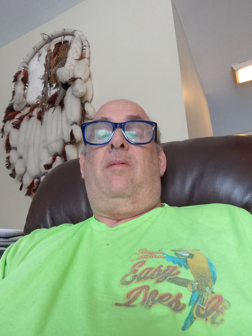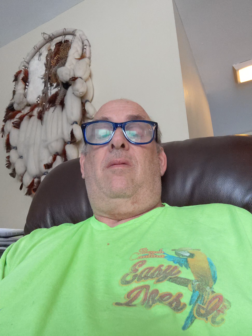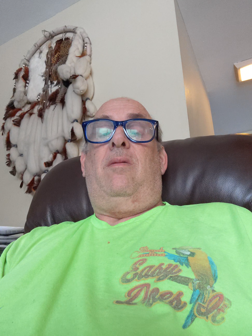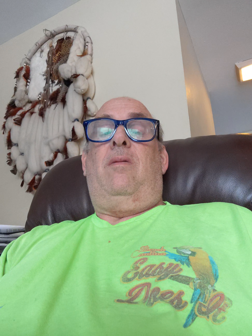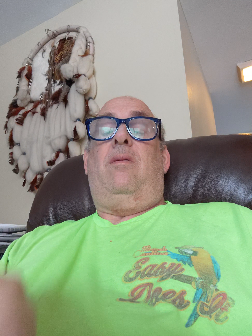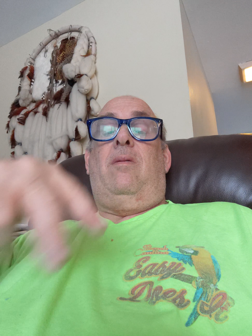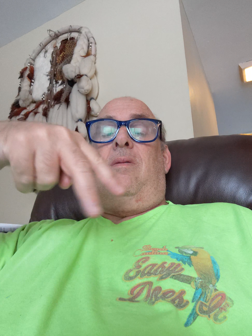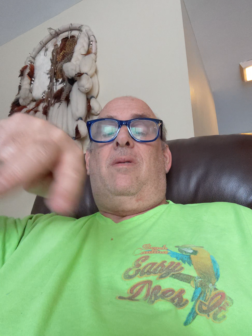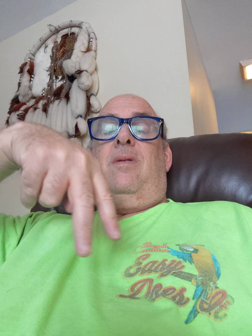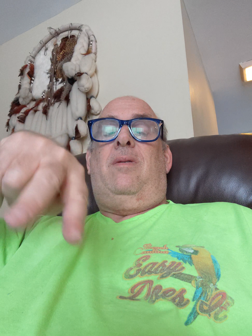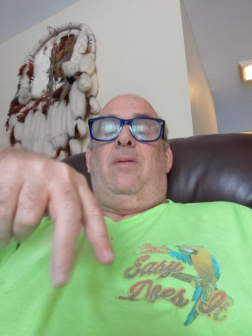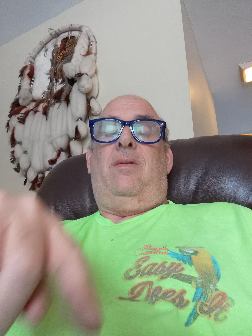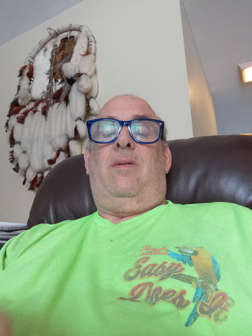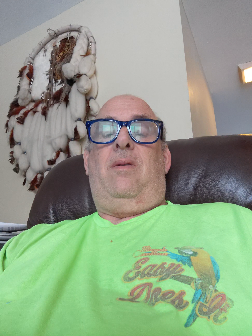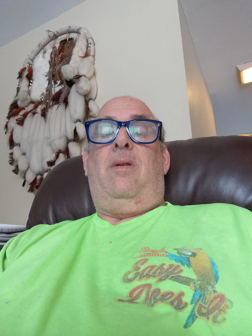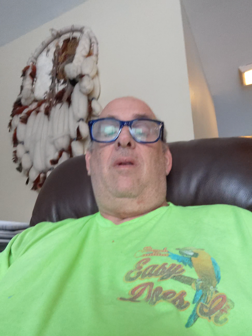dance